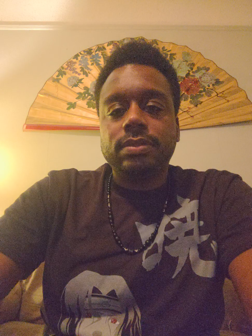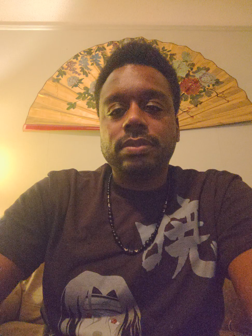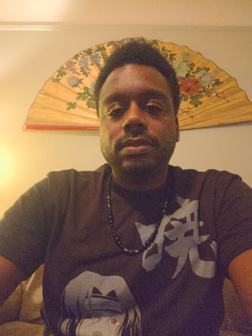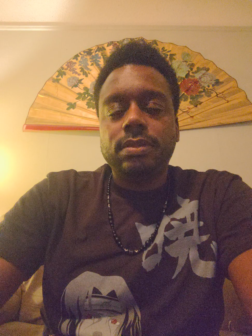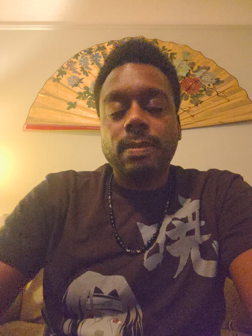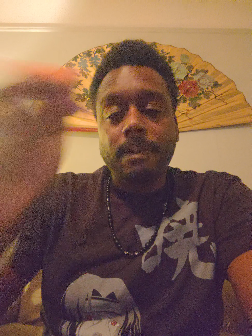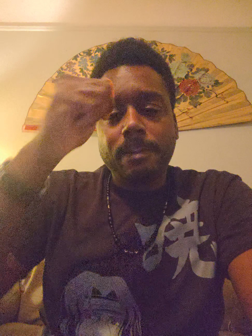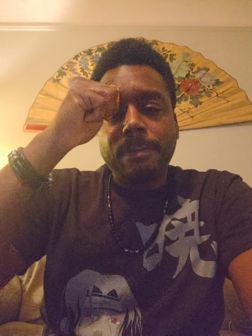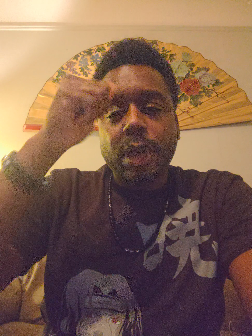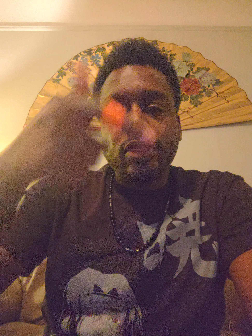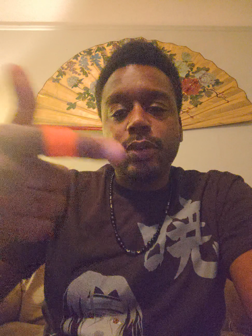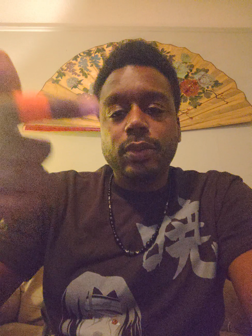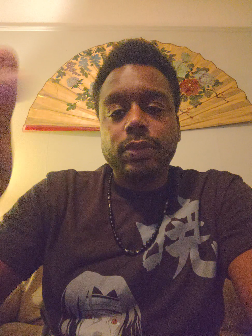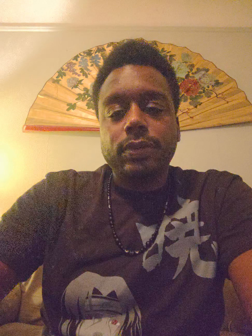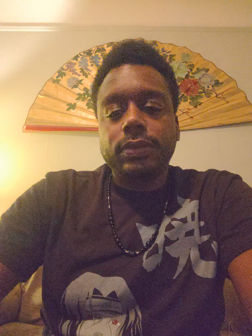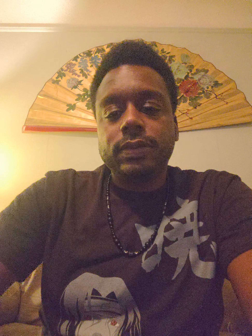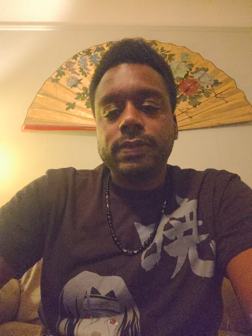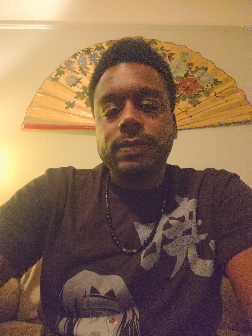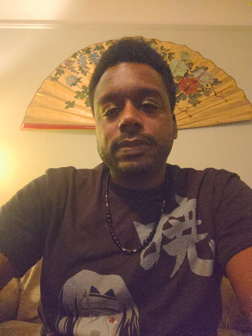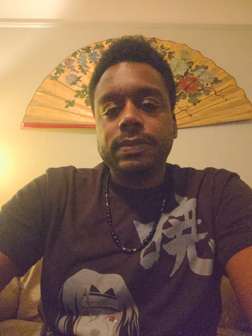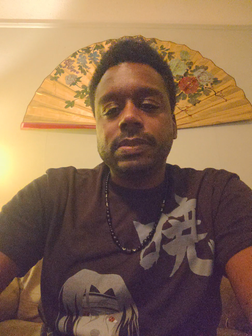brother